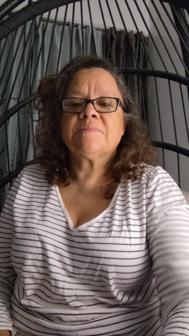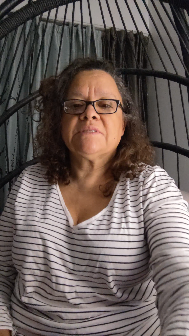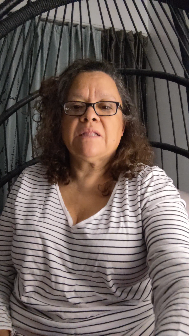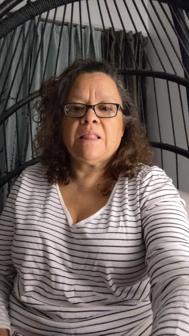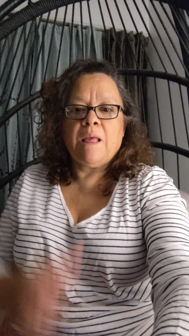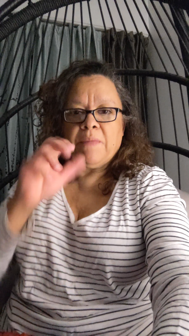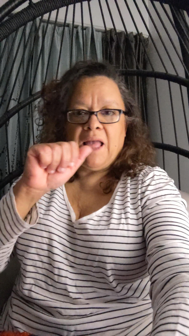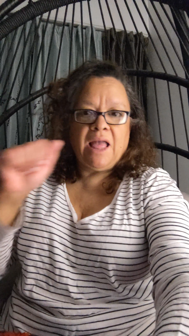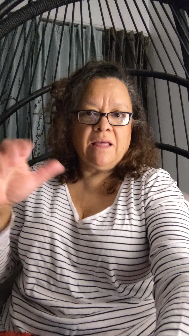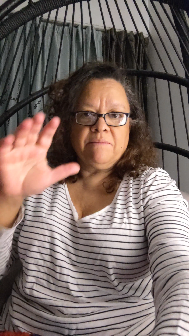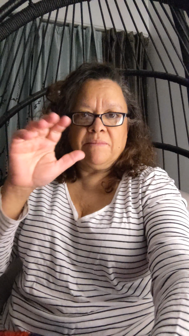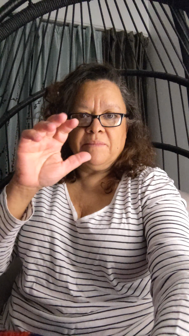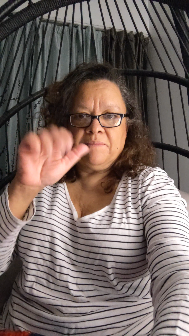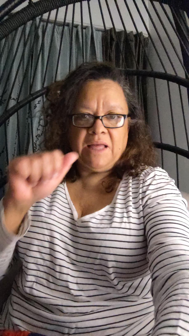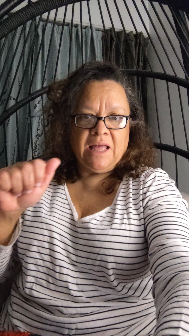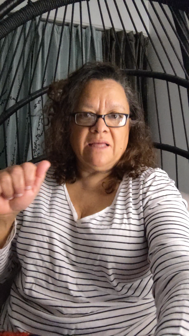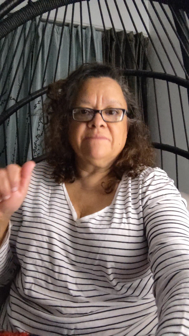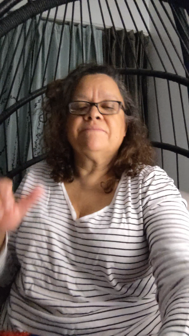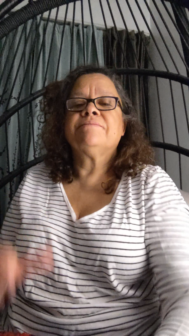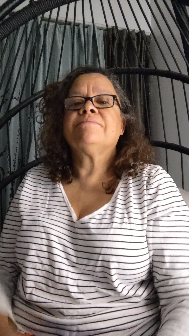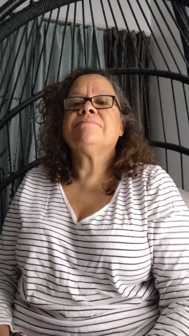baa baa